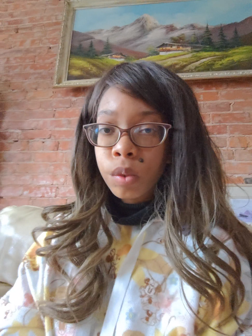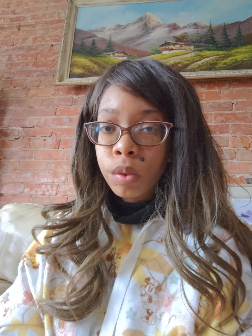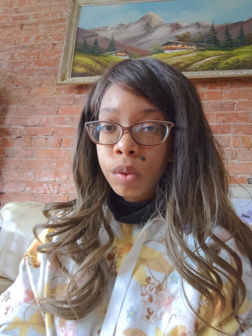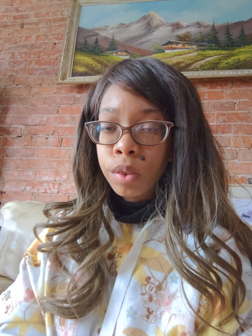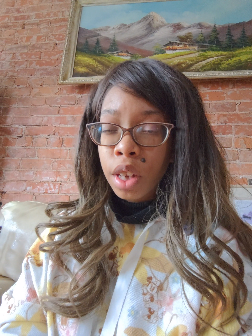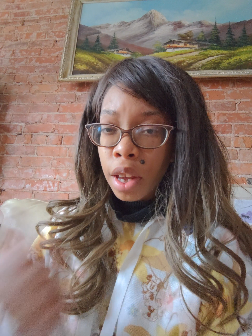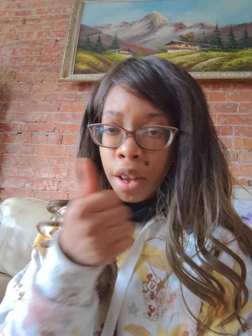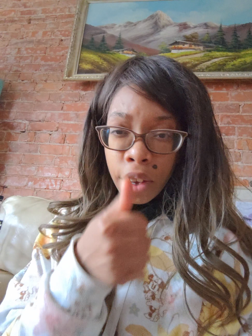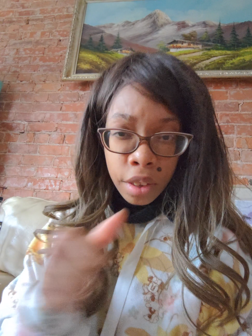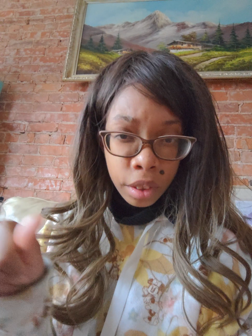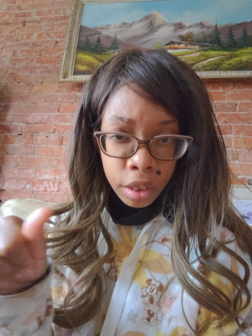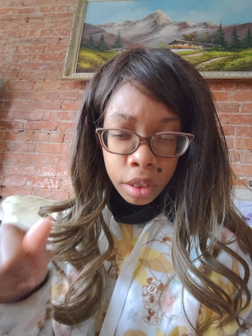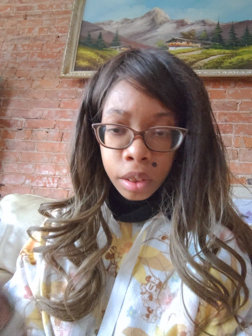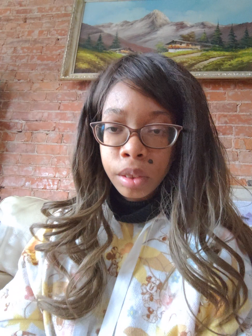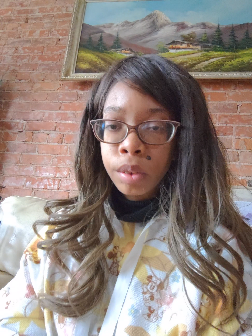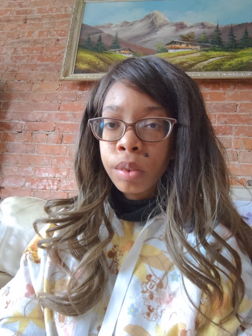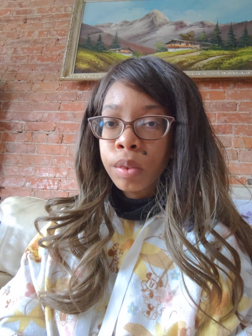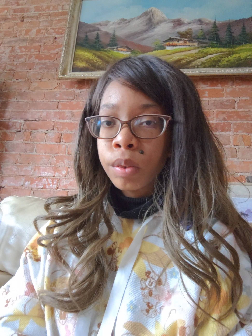any